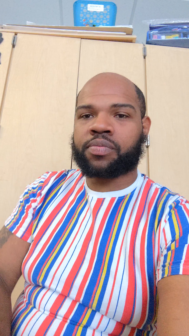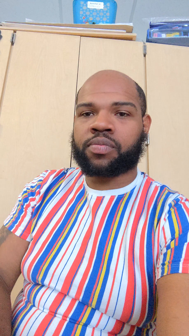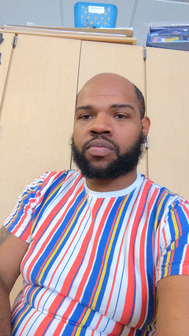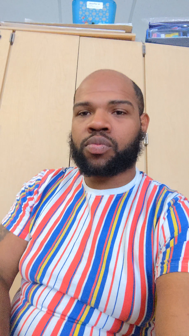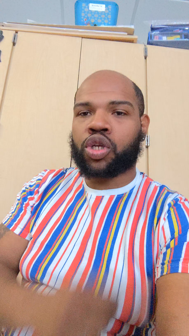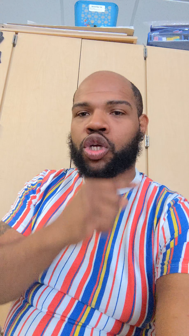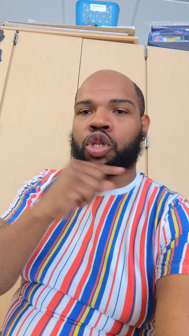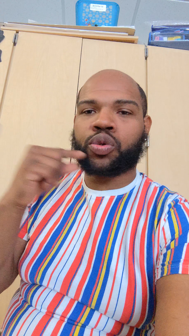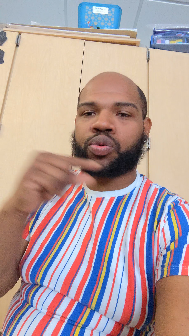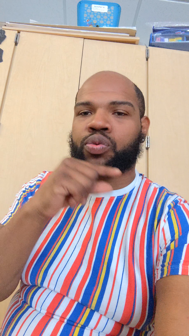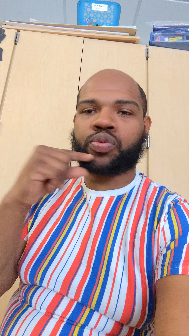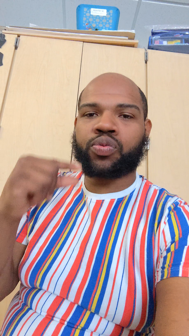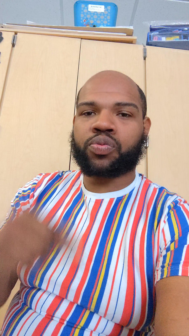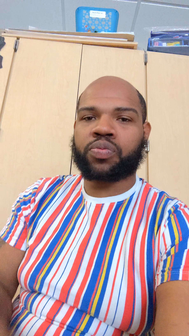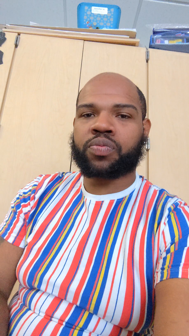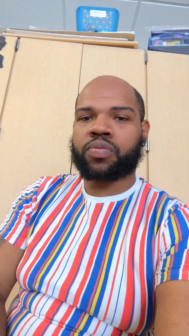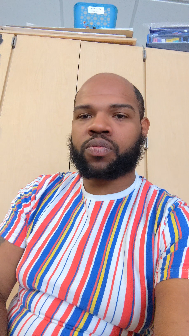glue